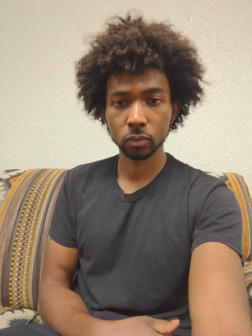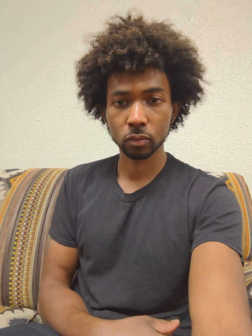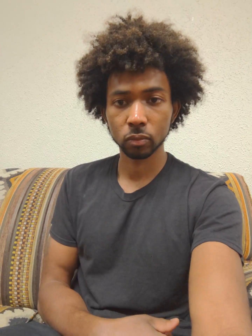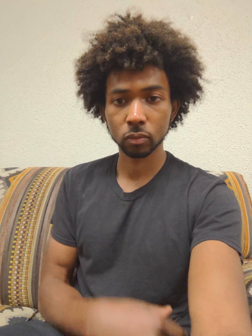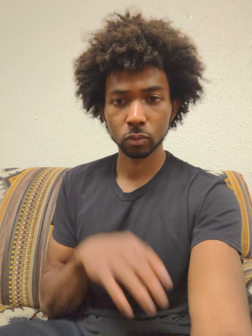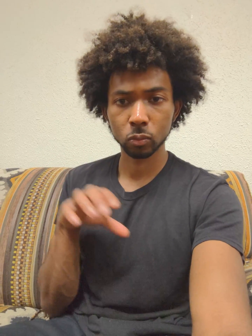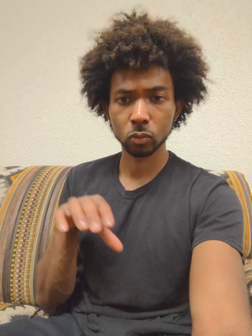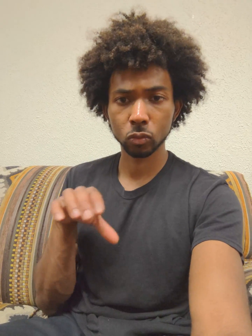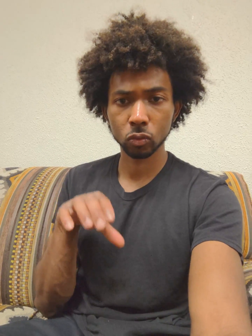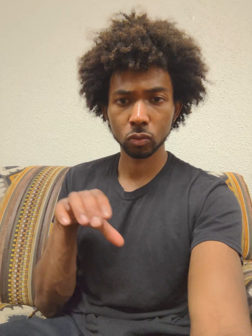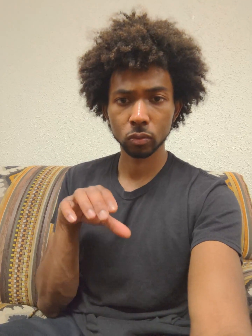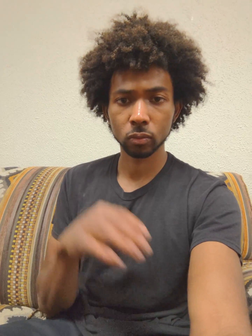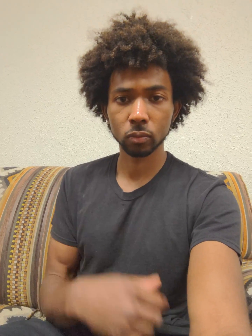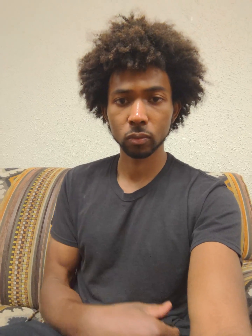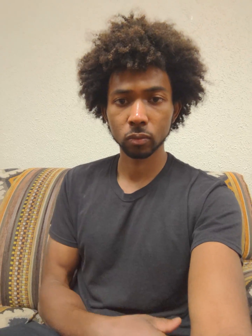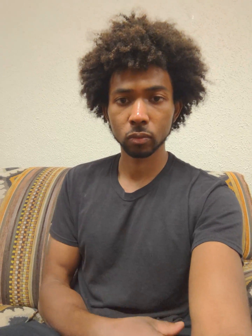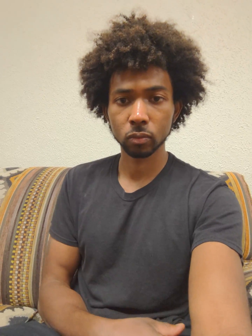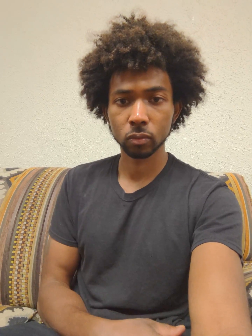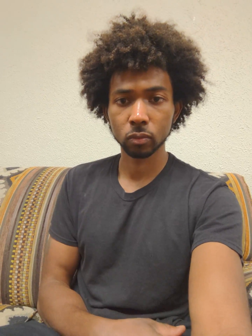does